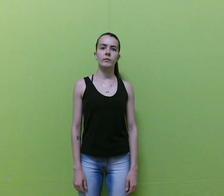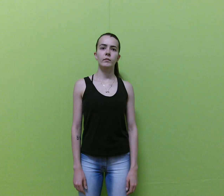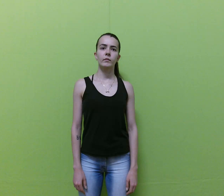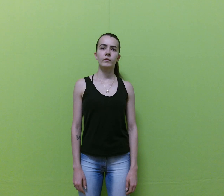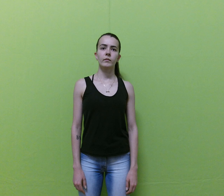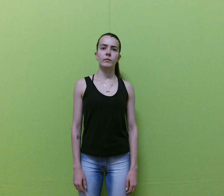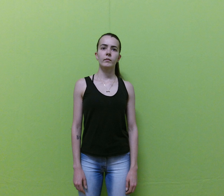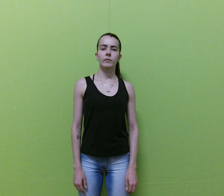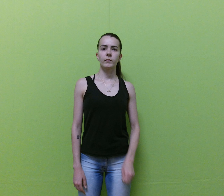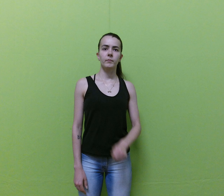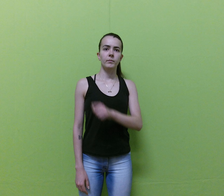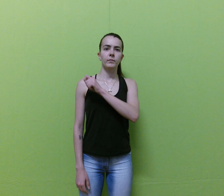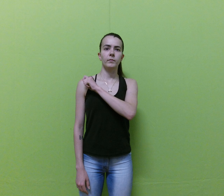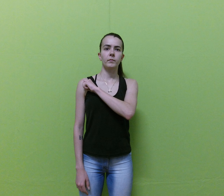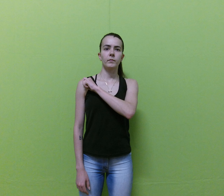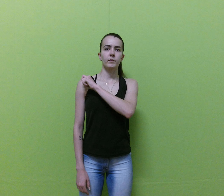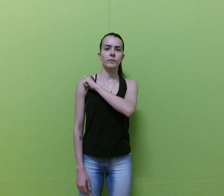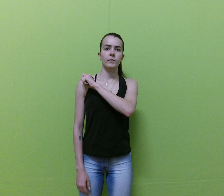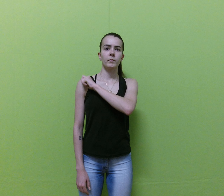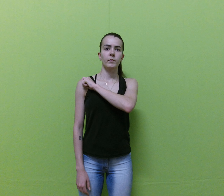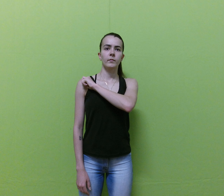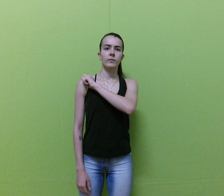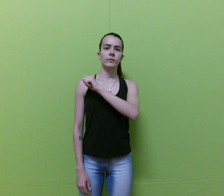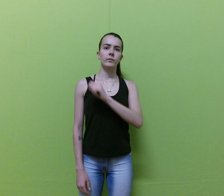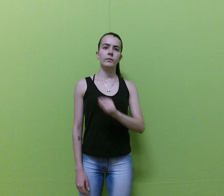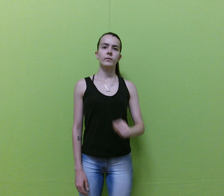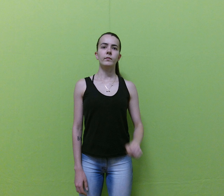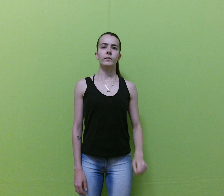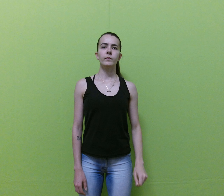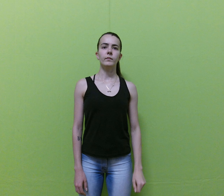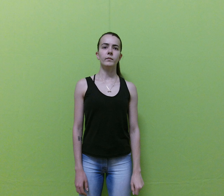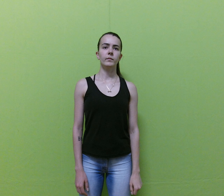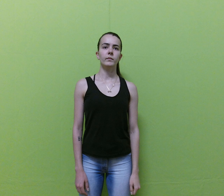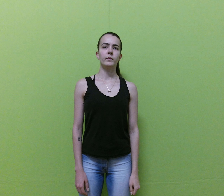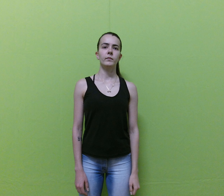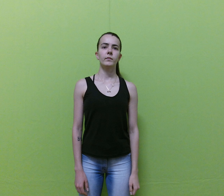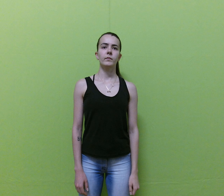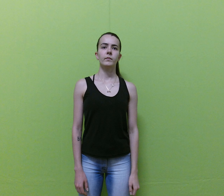aluno